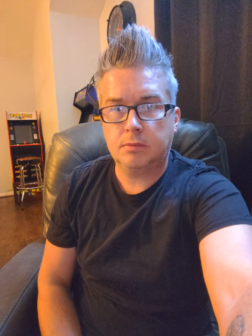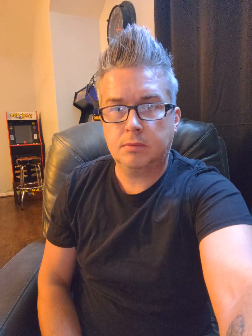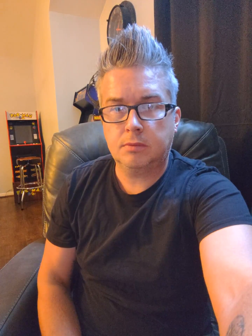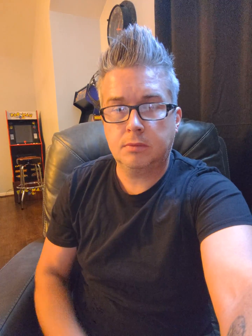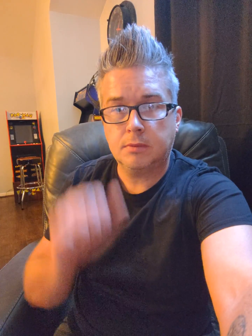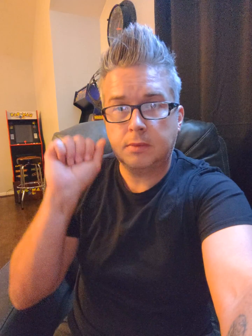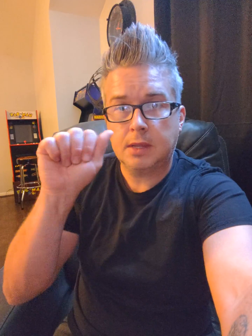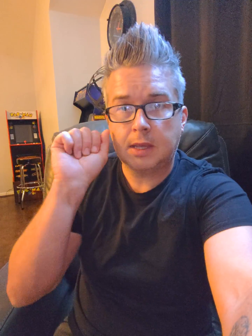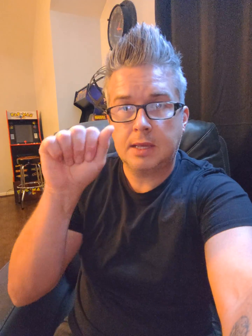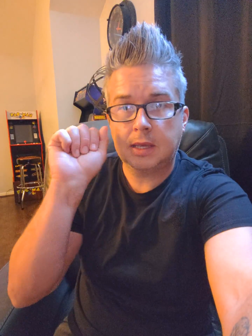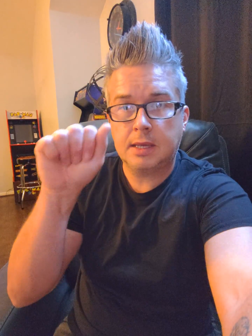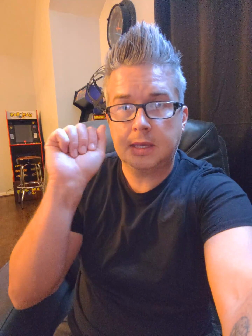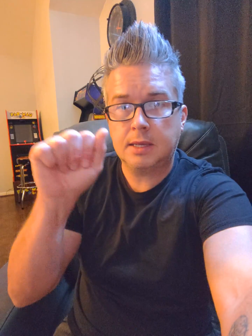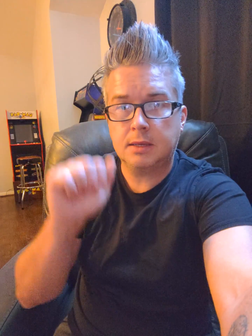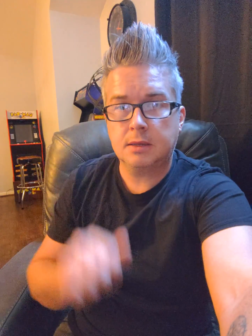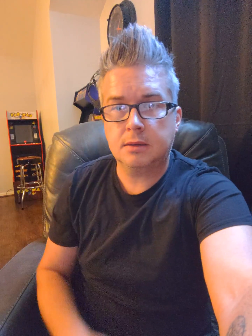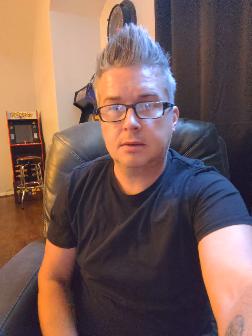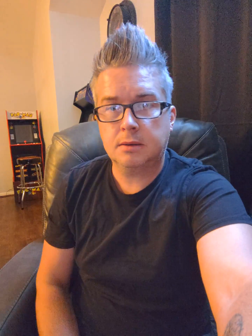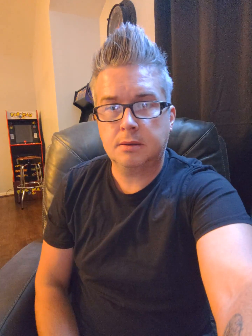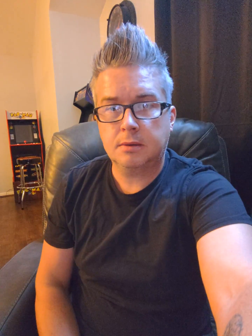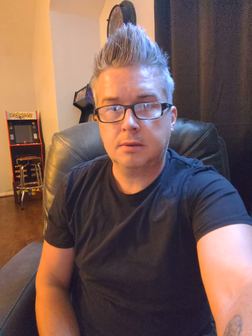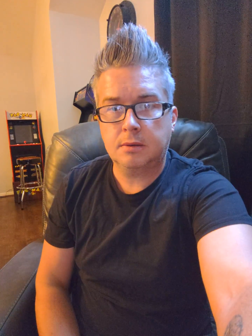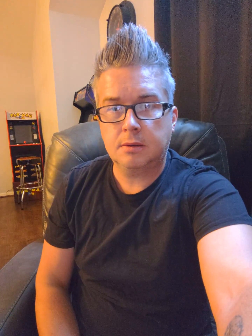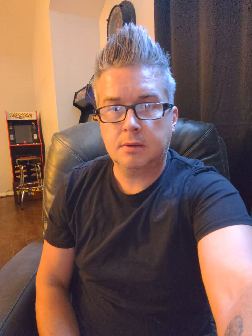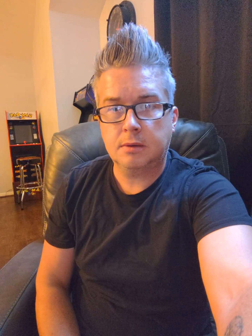knock